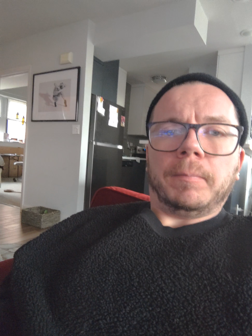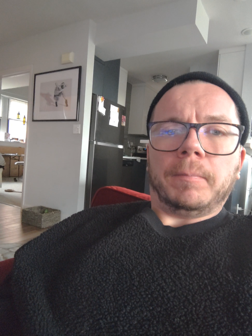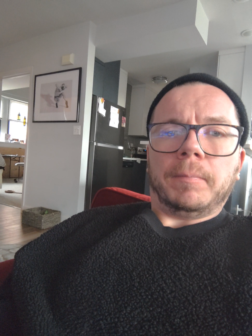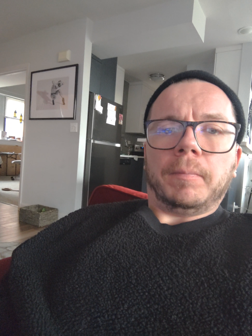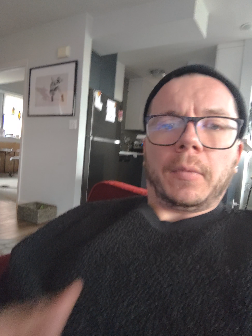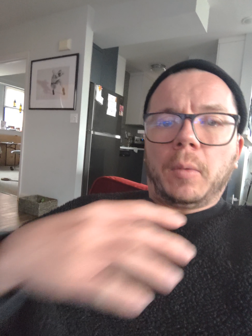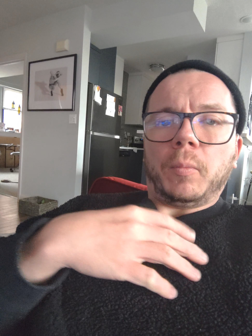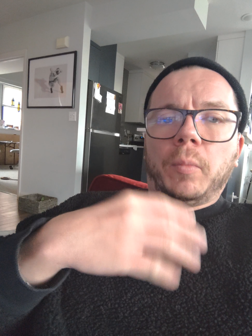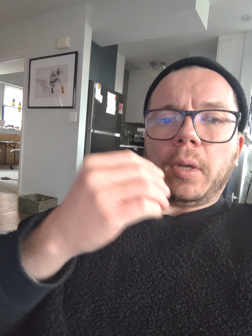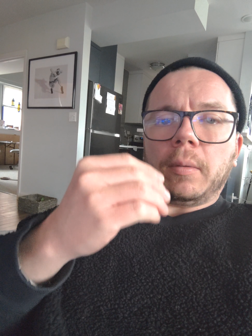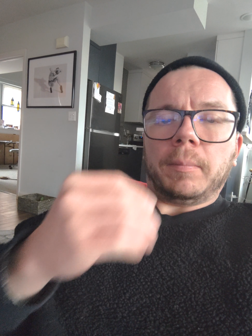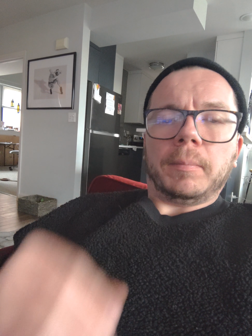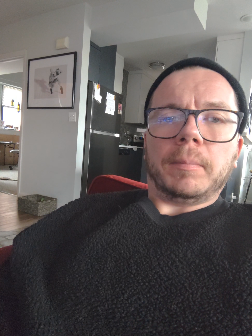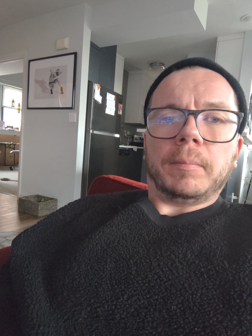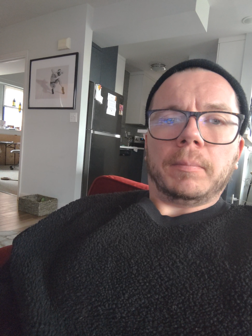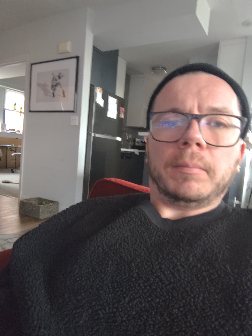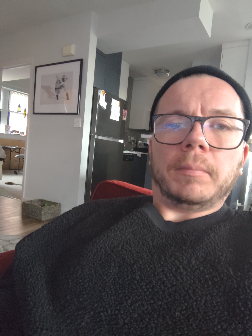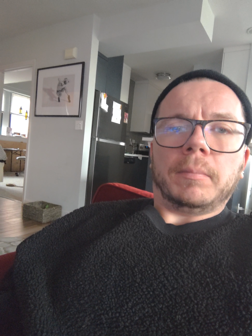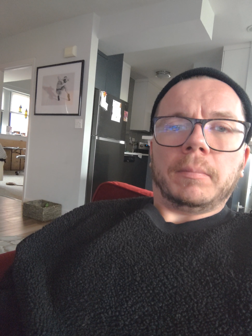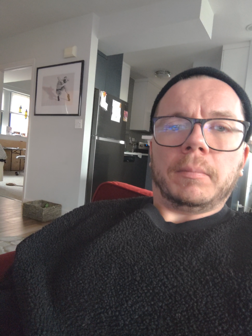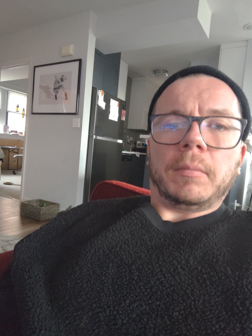white